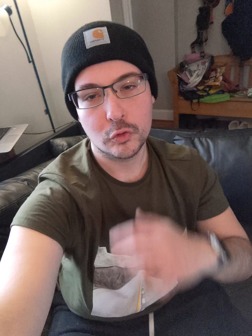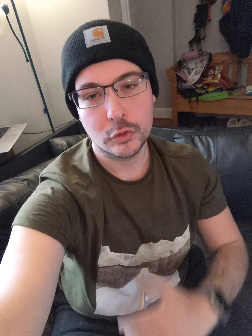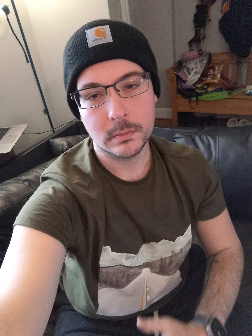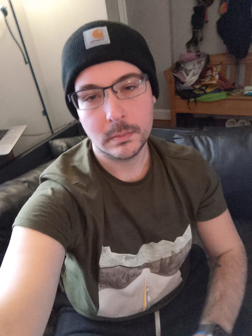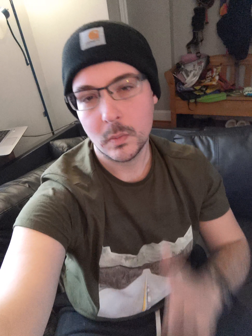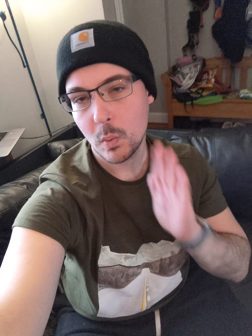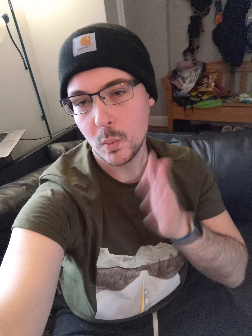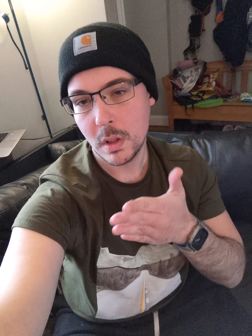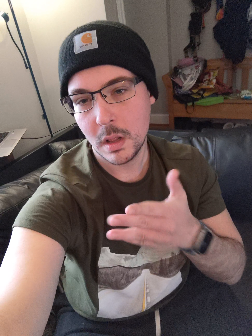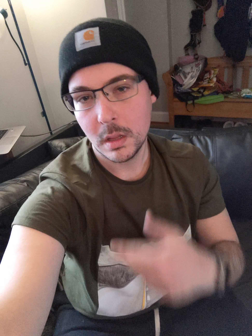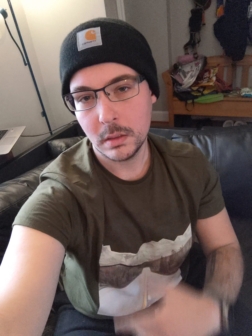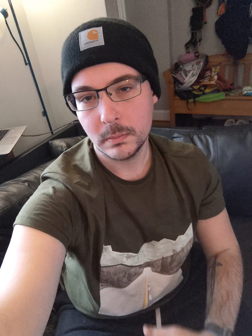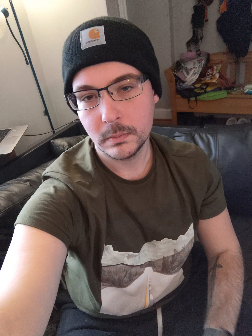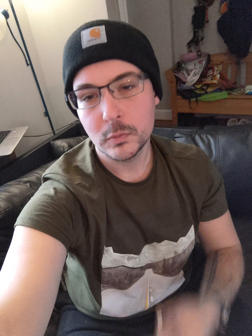will